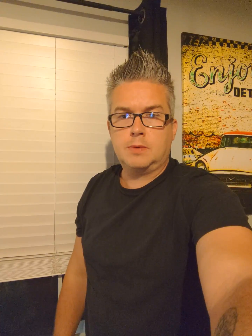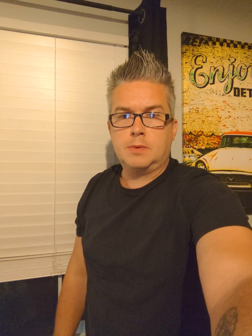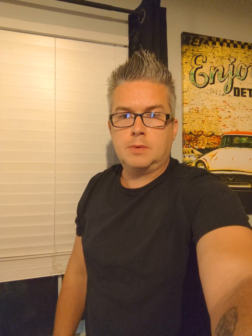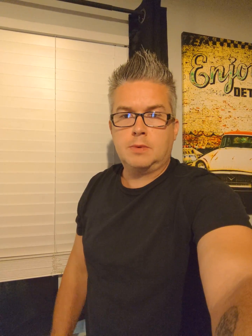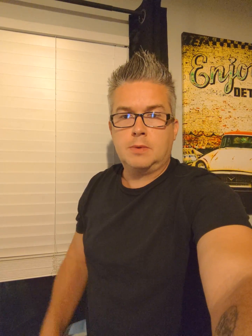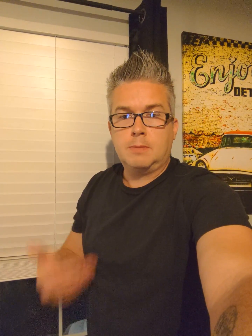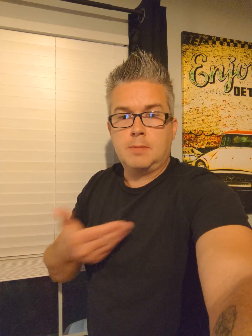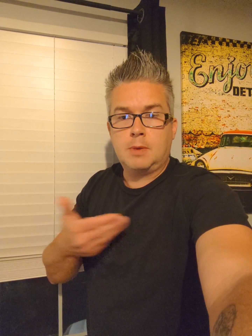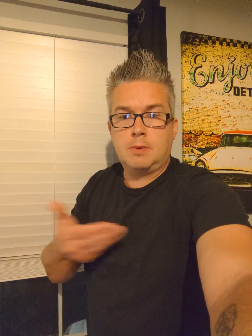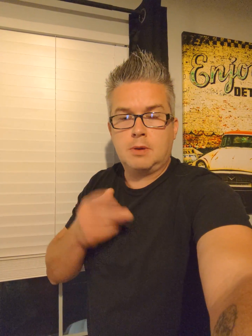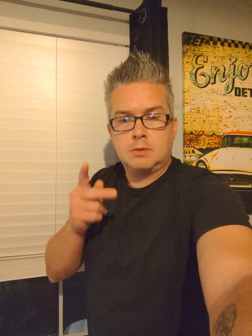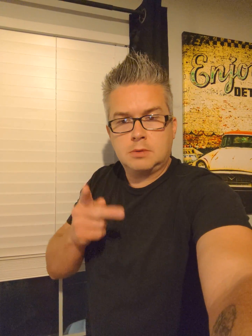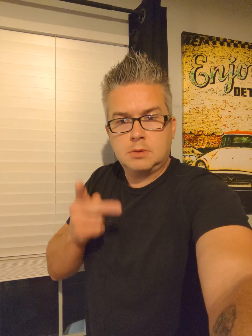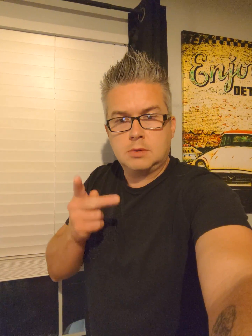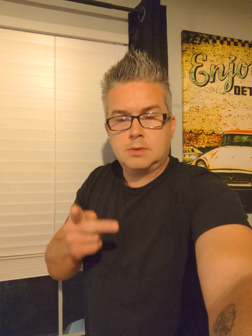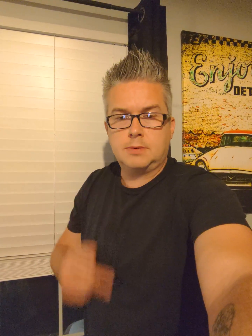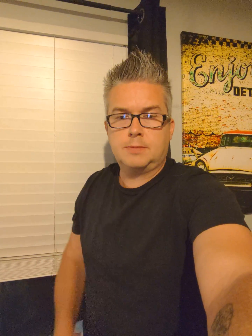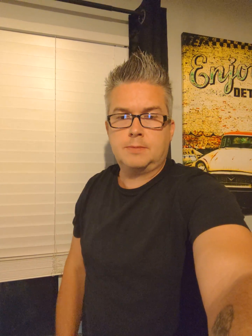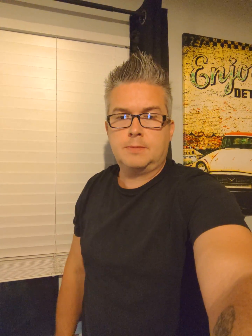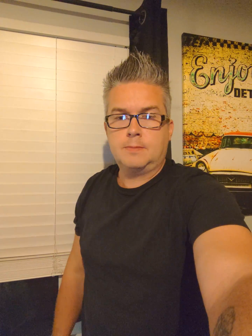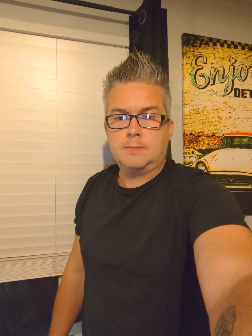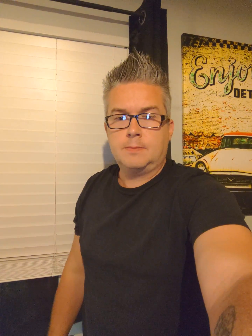babysitter